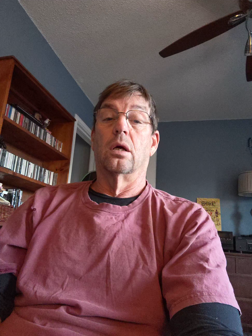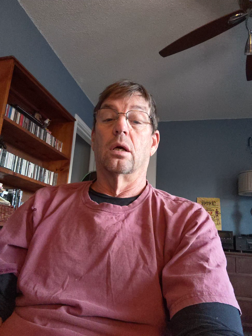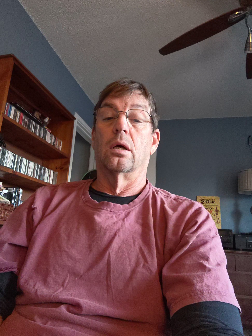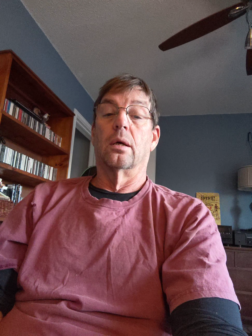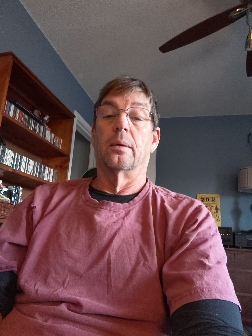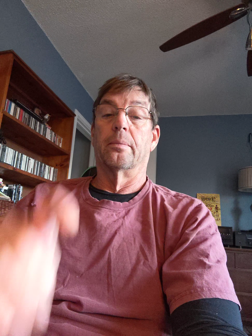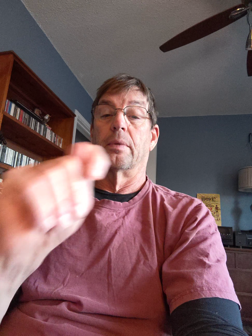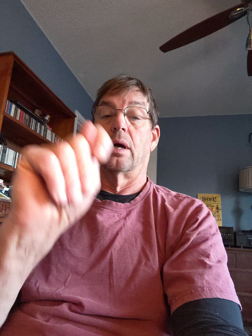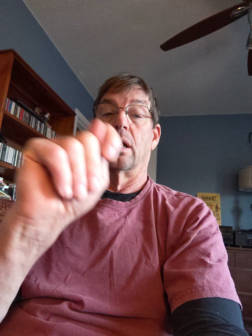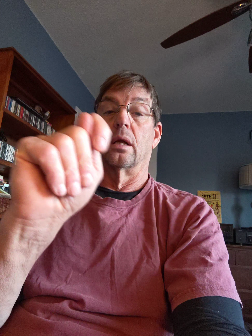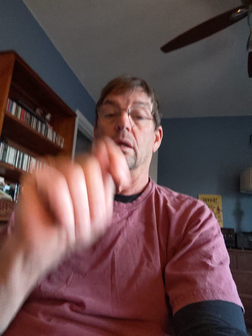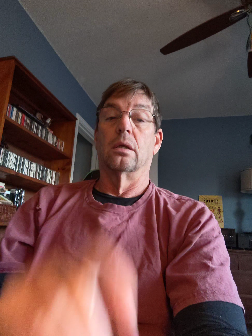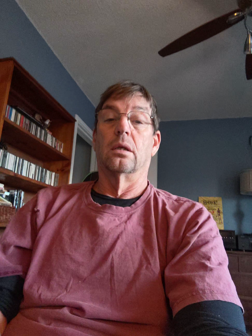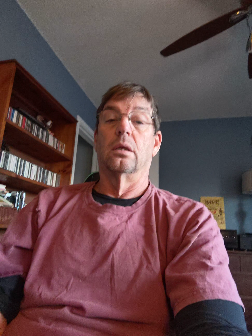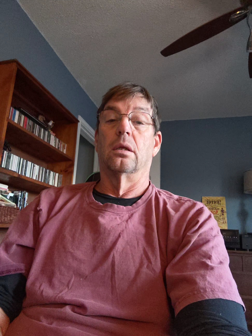potty